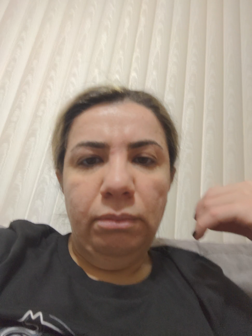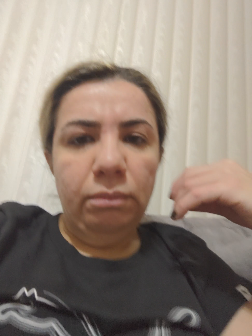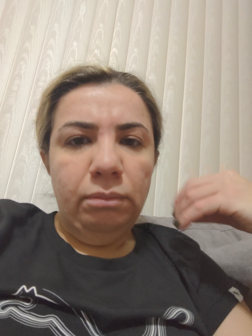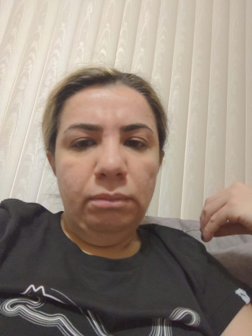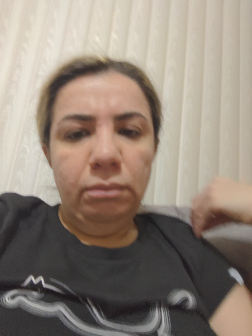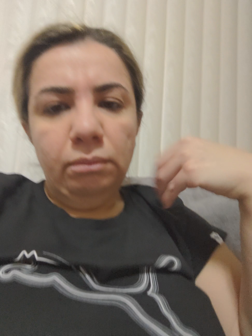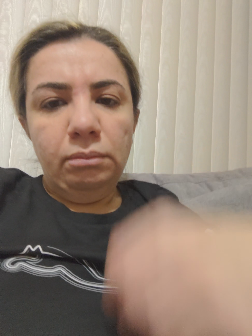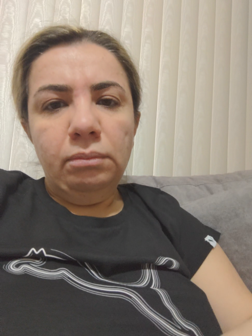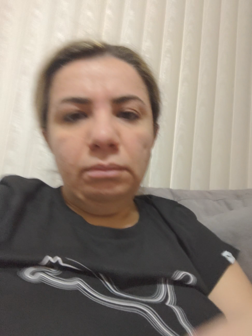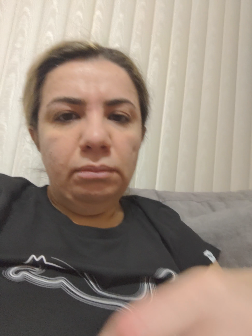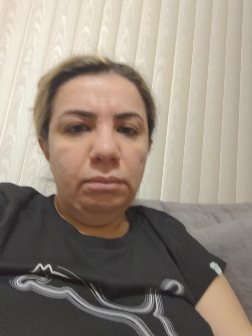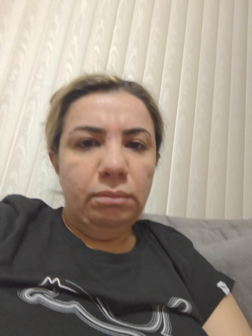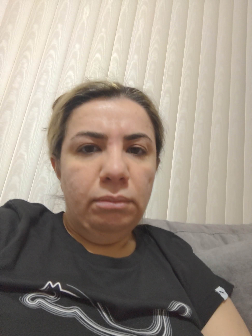jacket